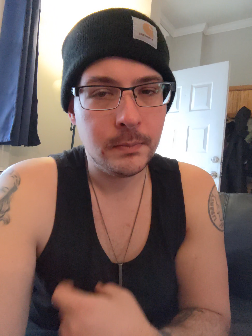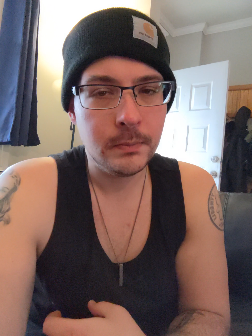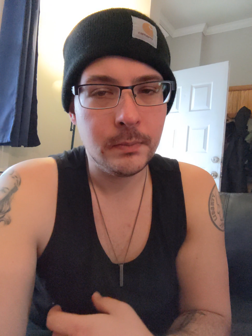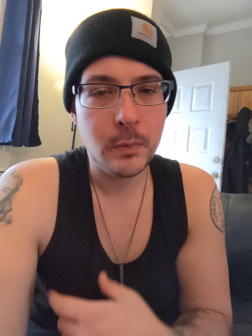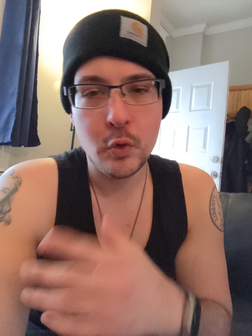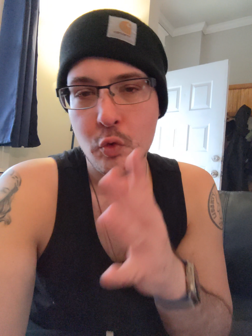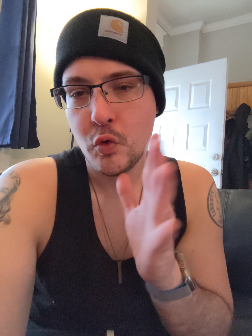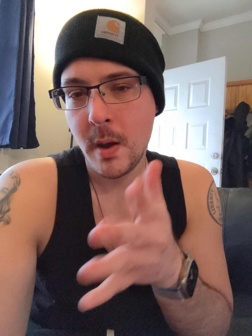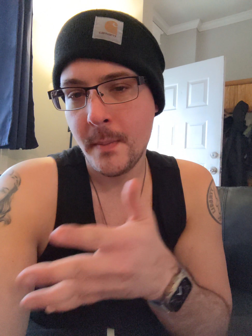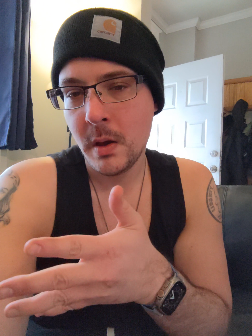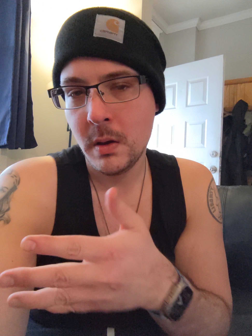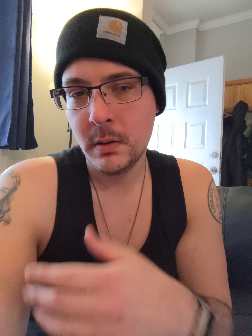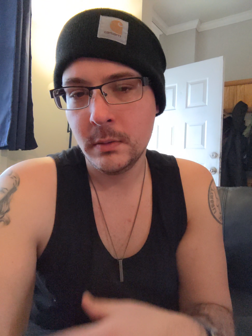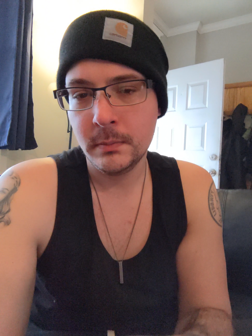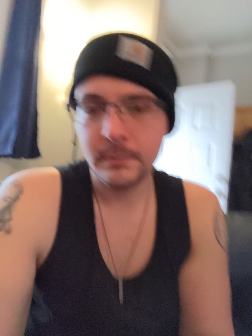grandma